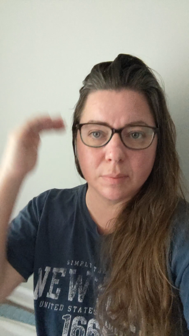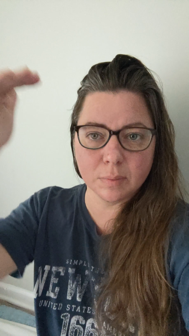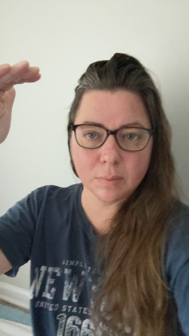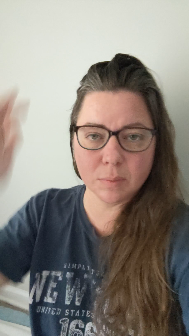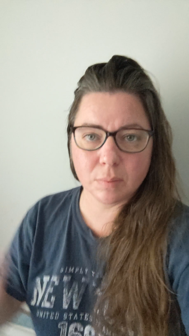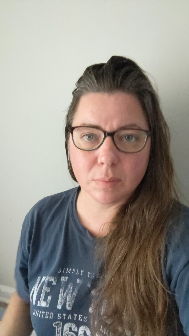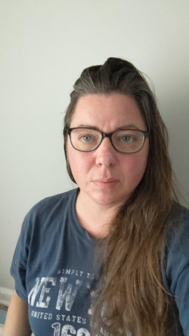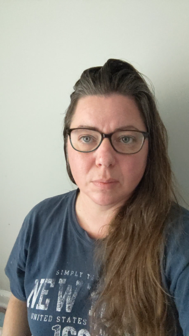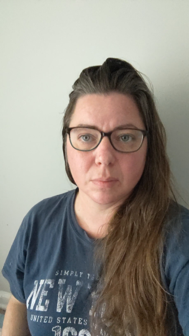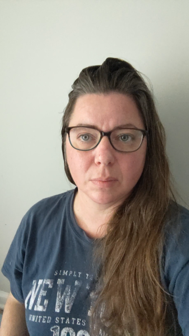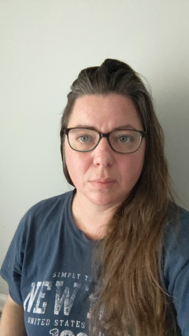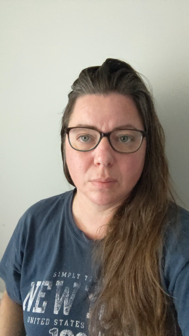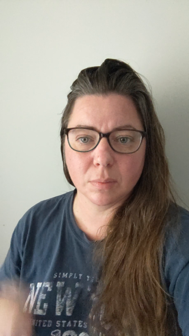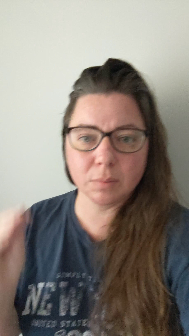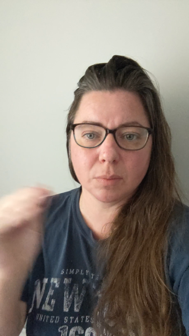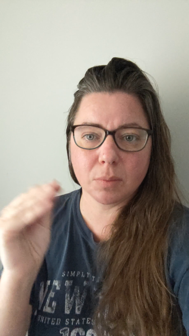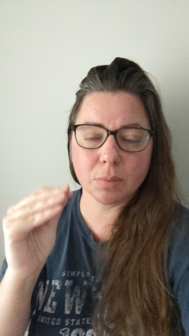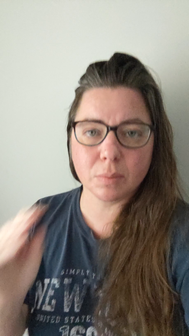more